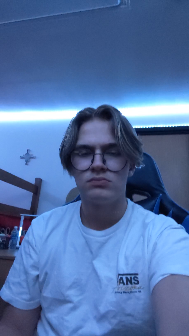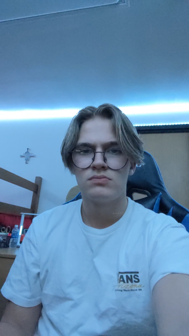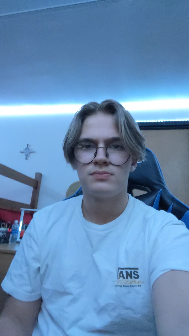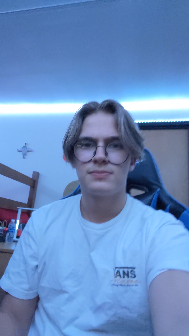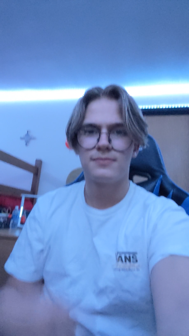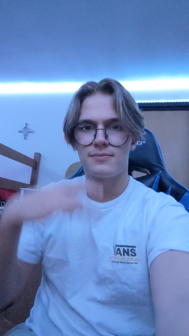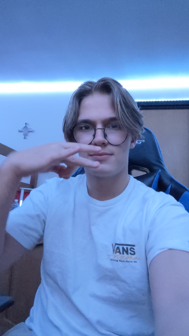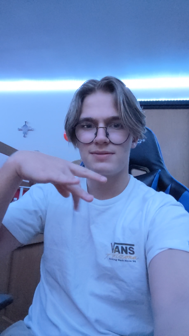pumpkin